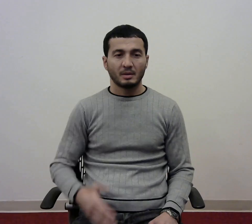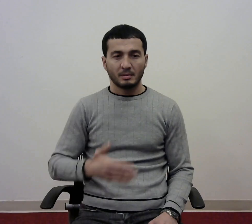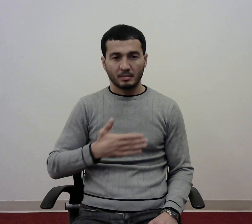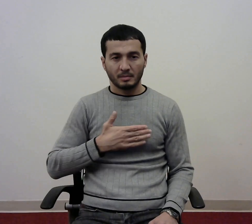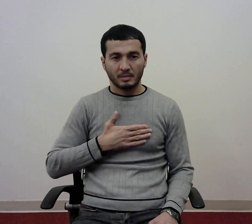mən